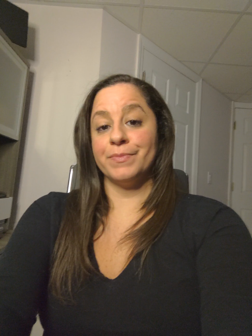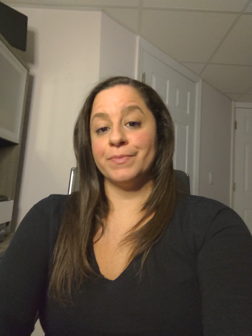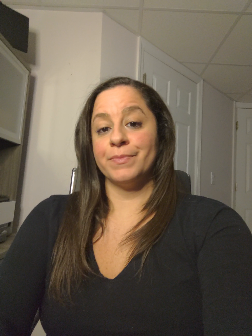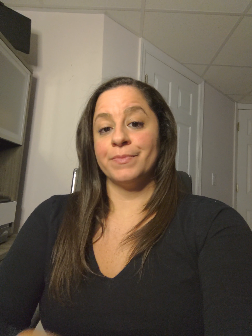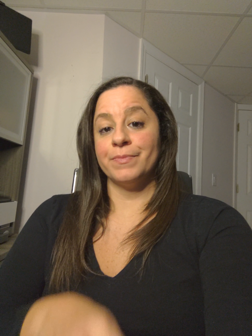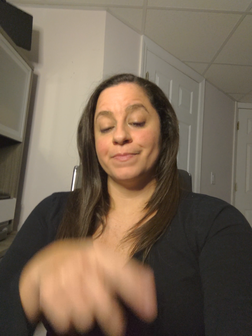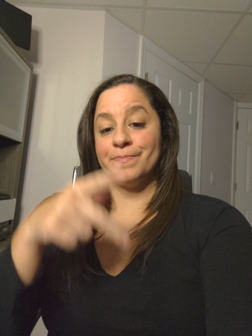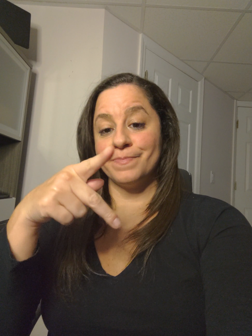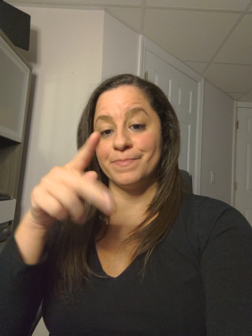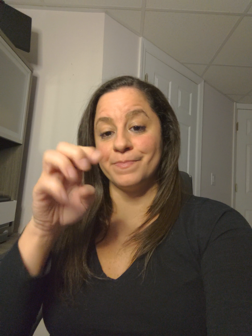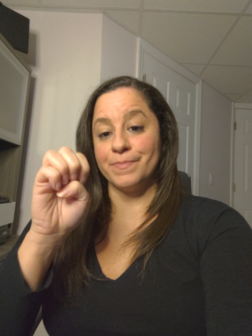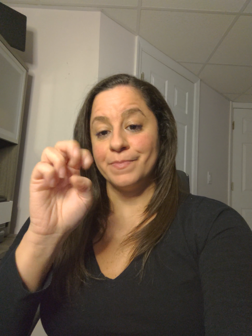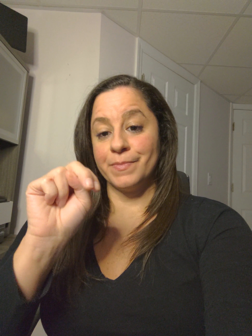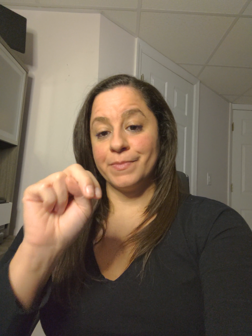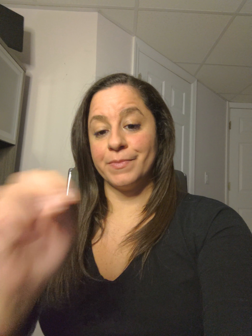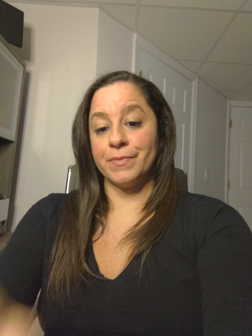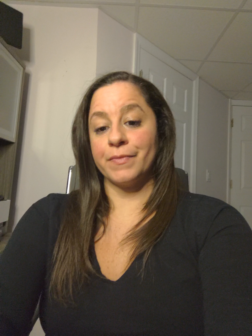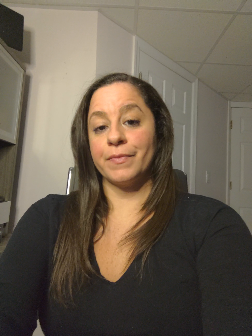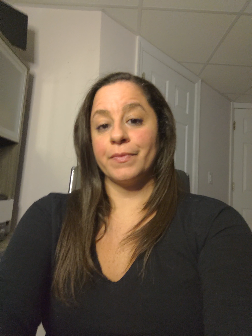pen